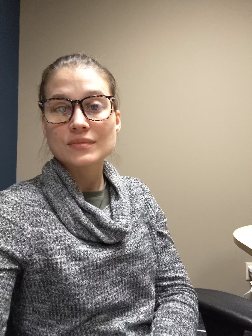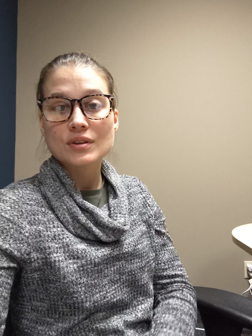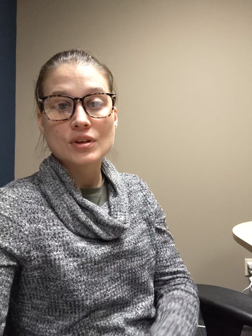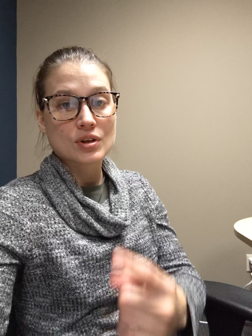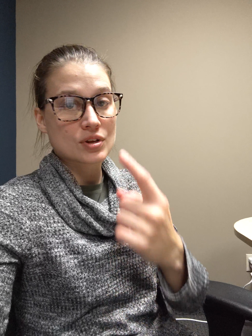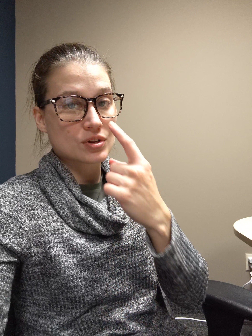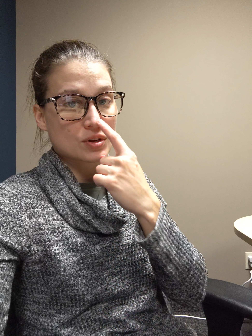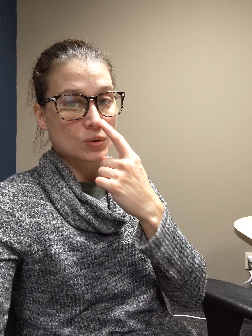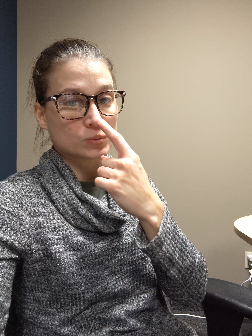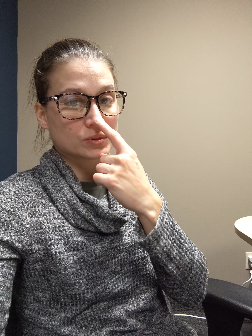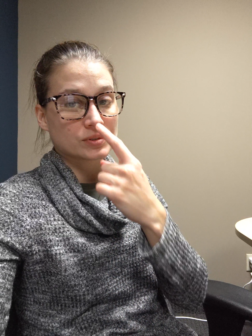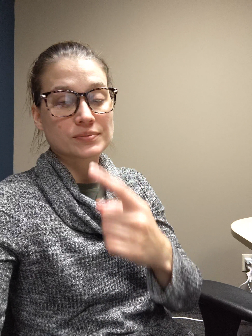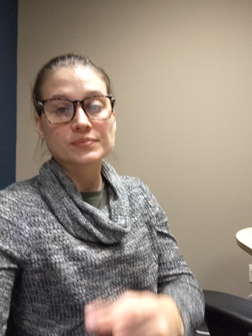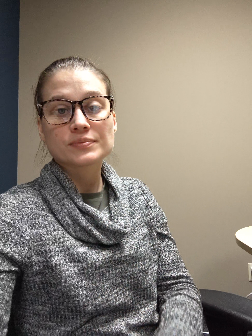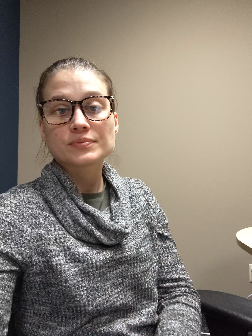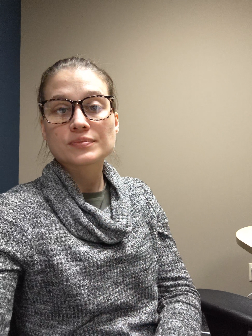nose